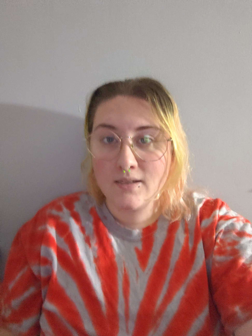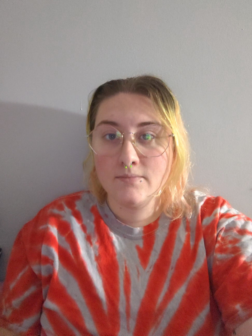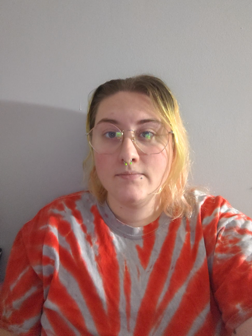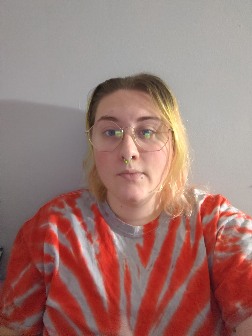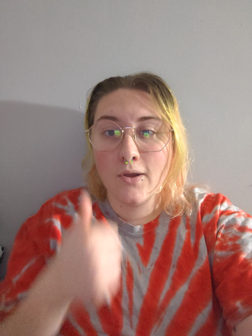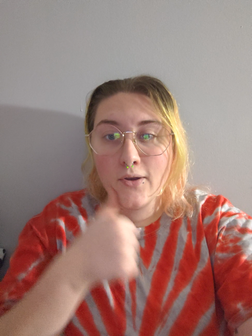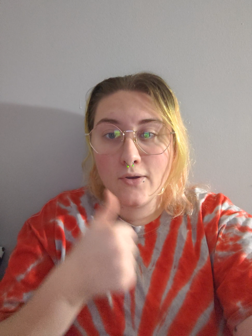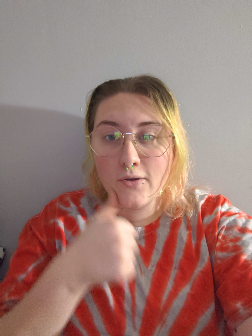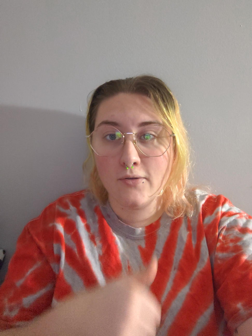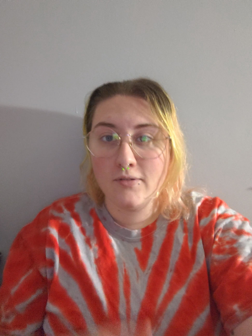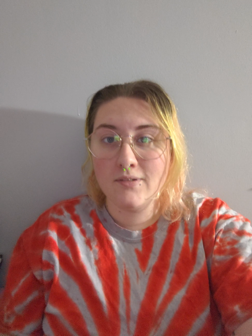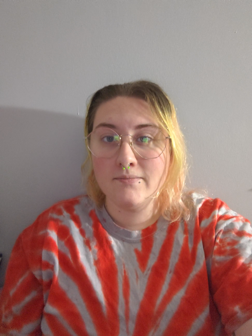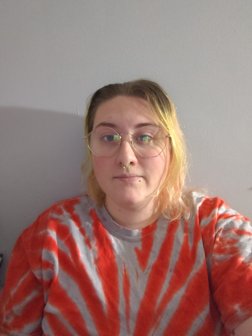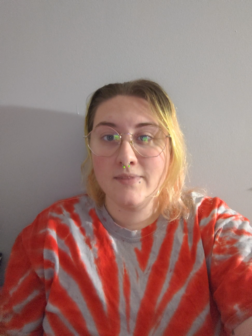girl